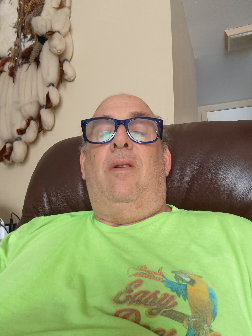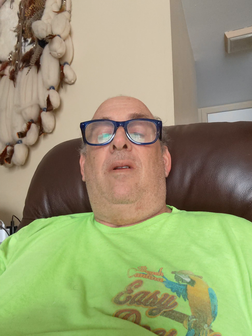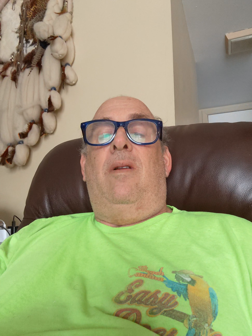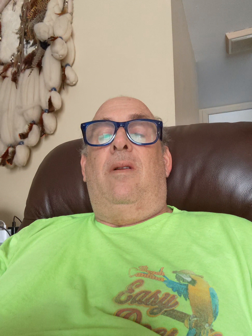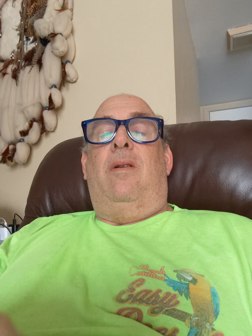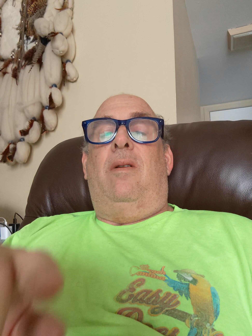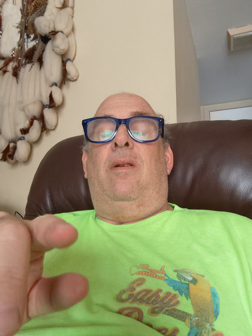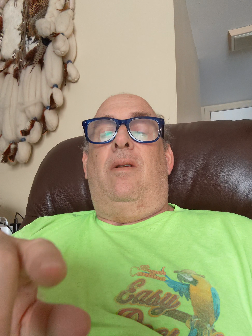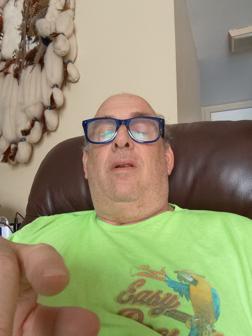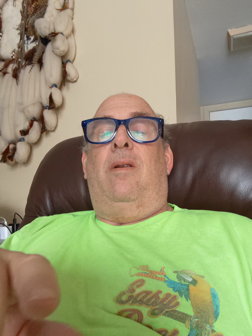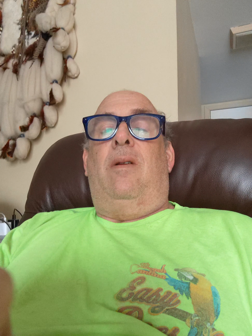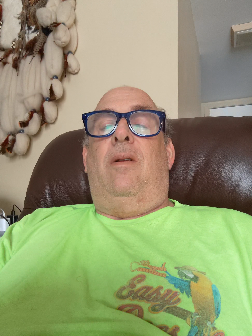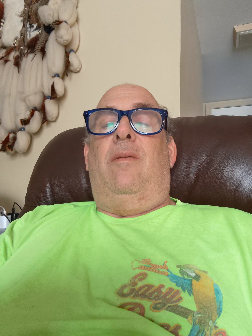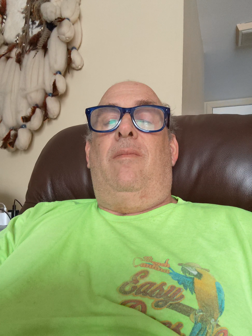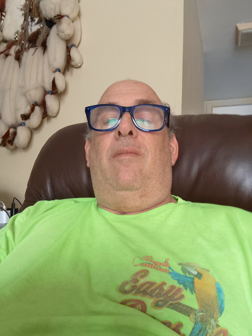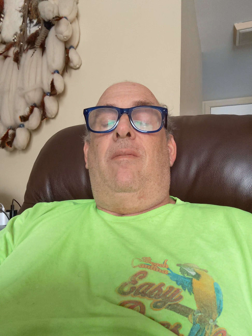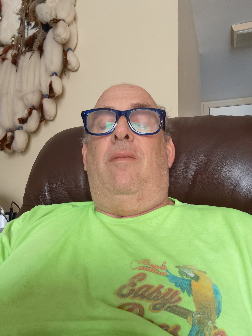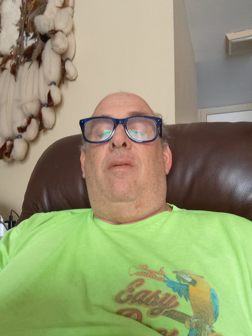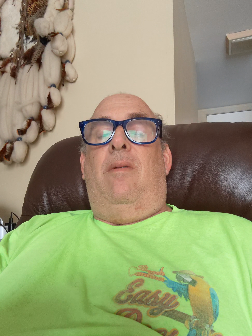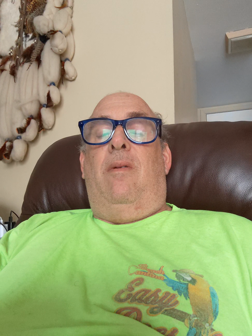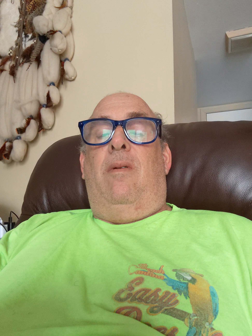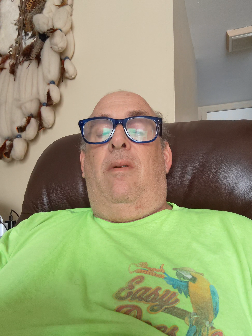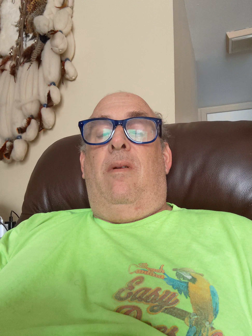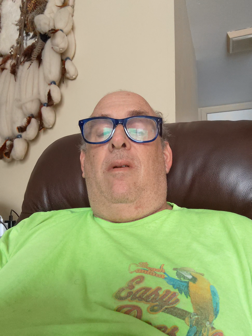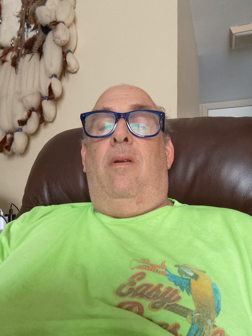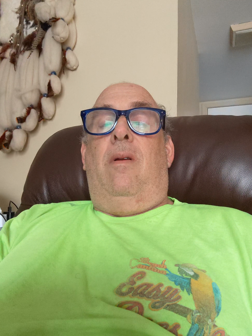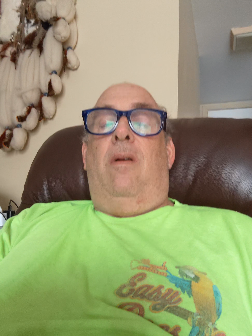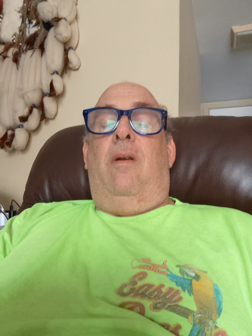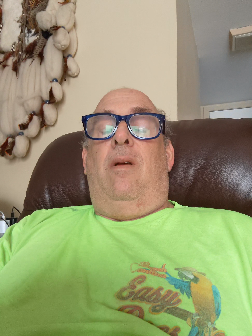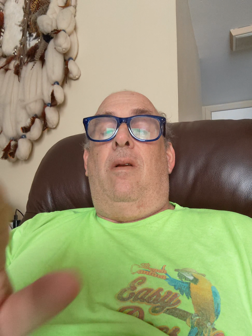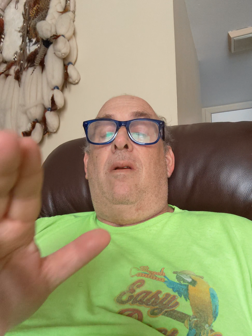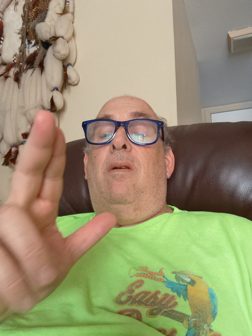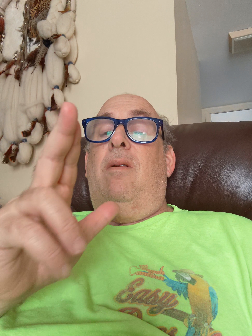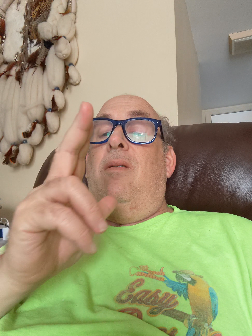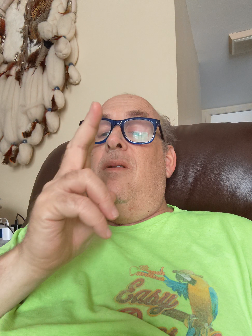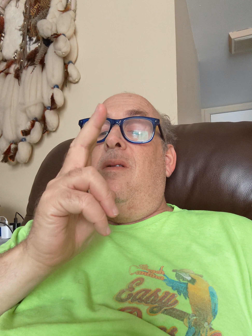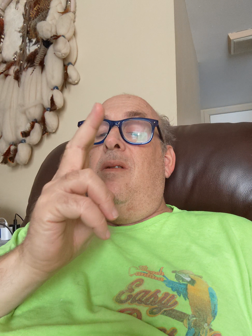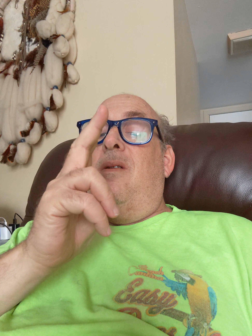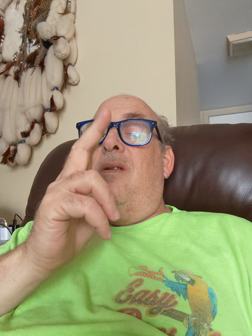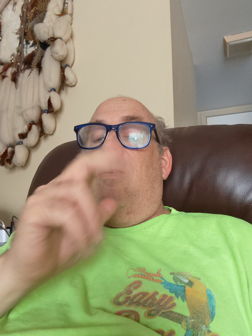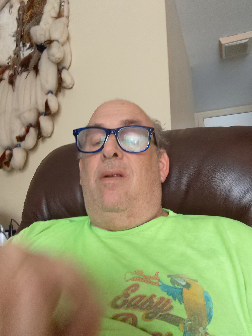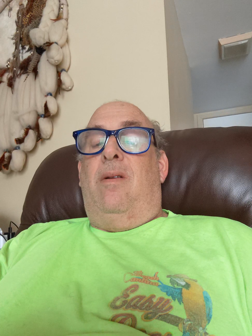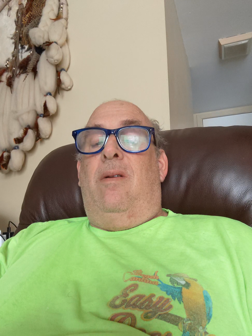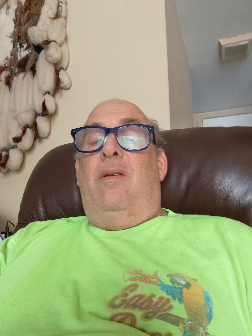hen